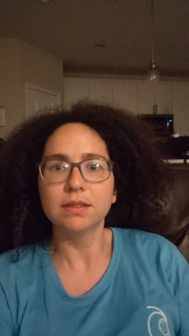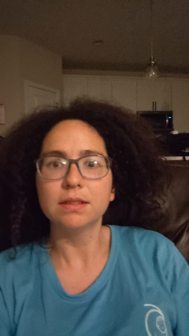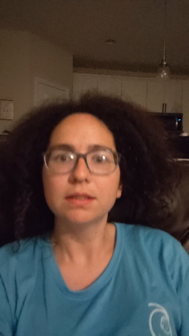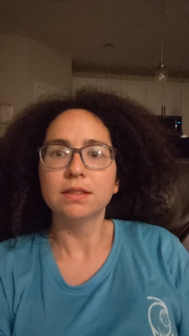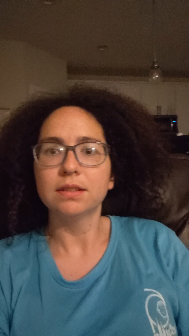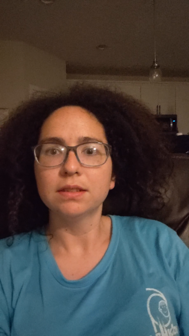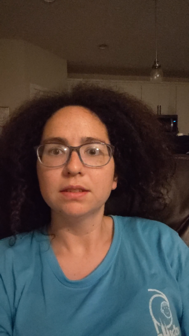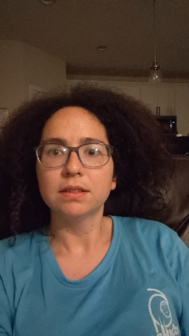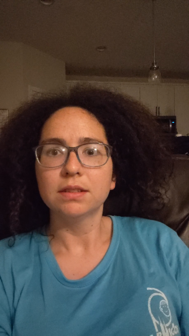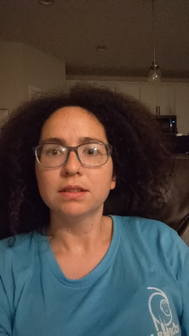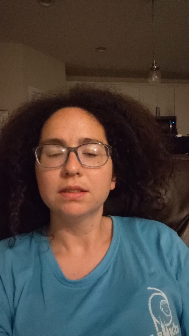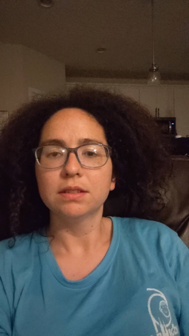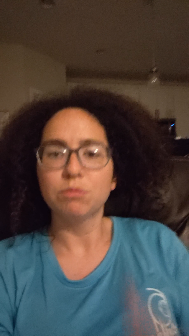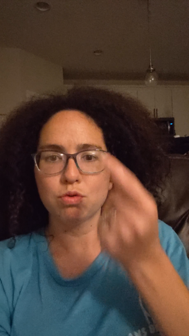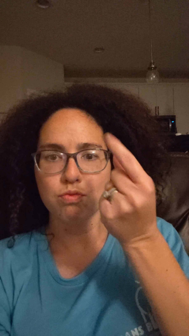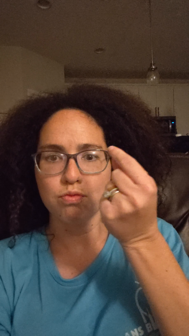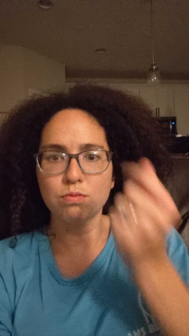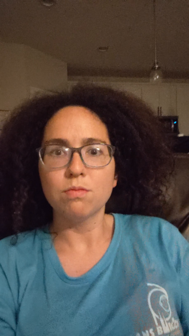do